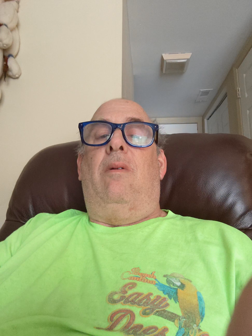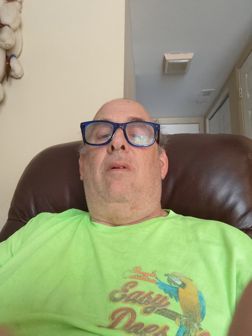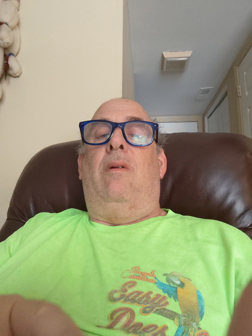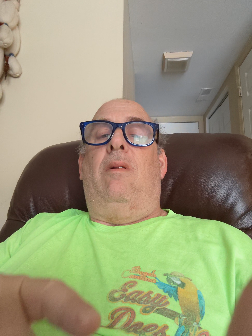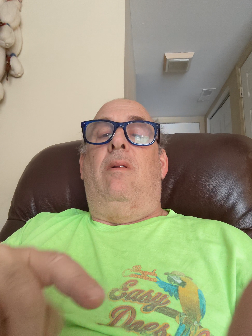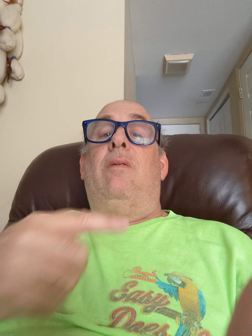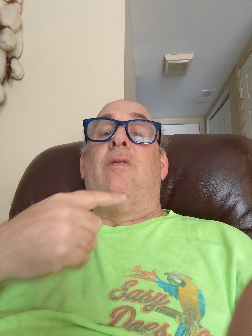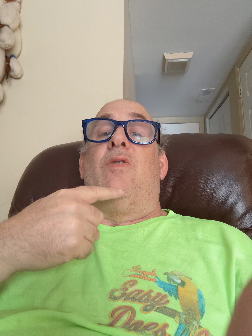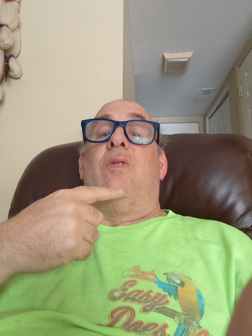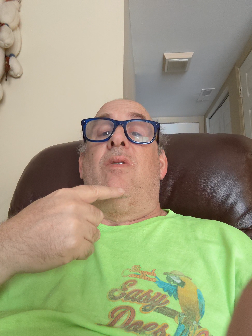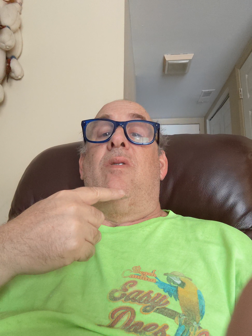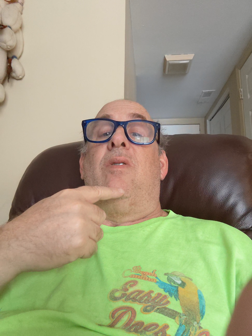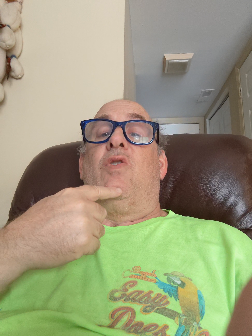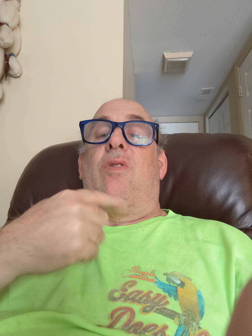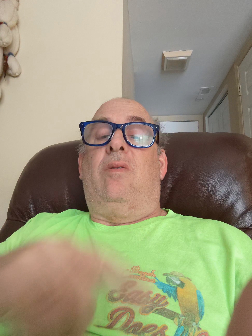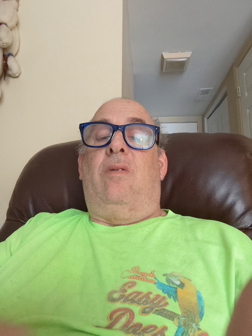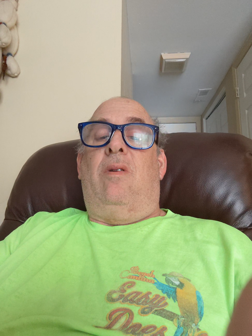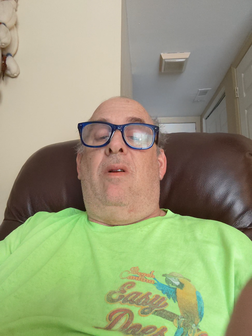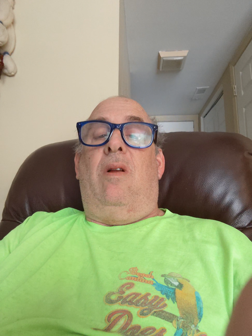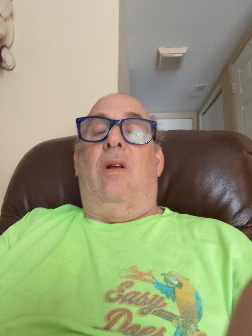chin